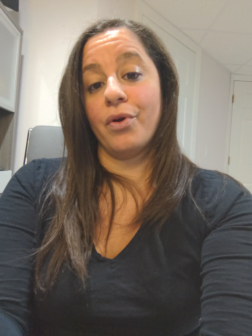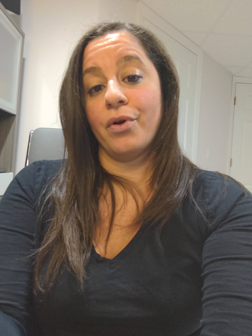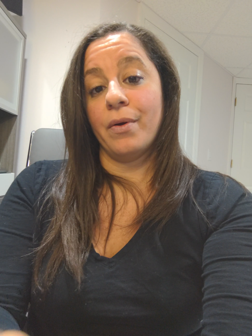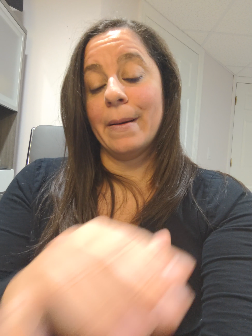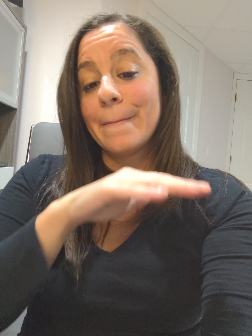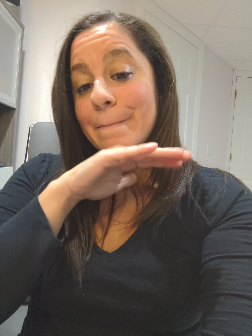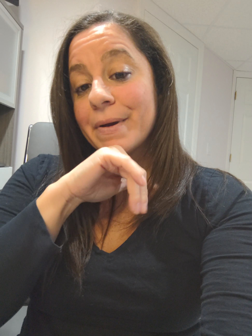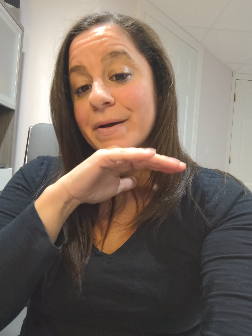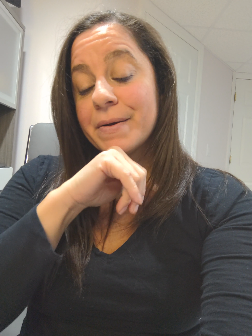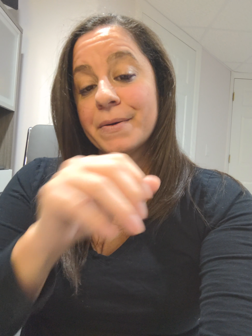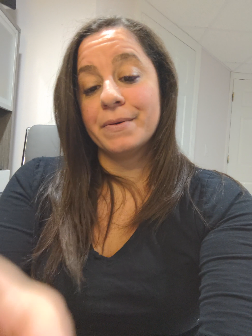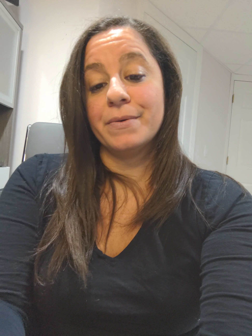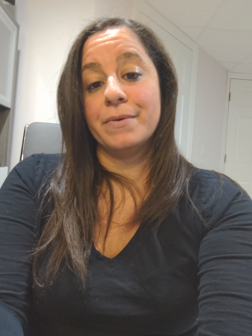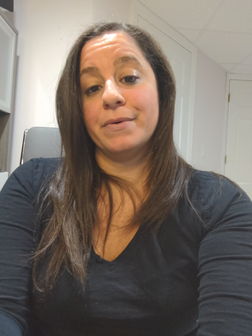pig